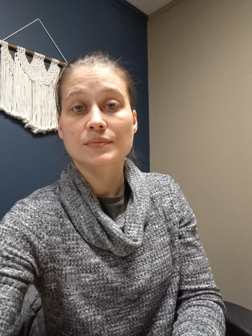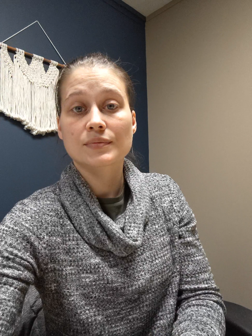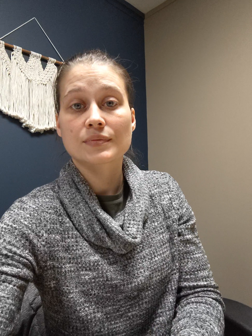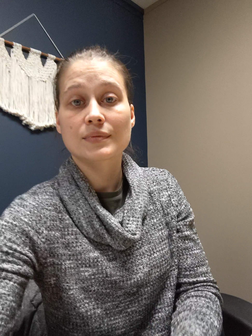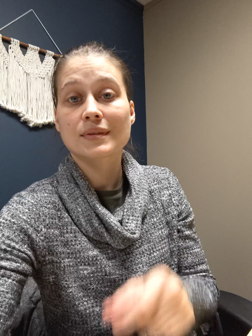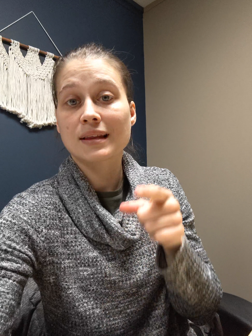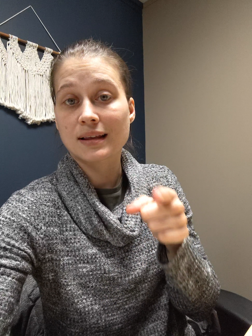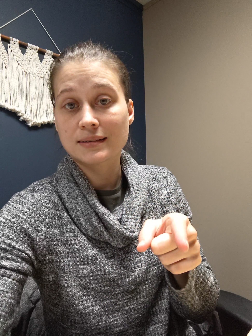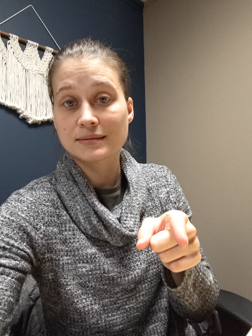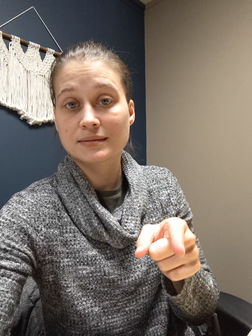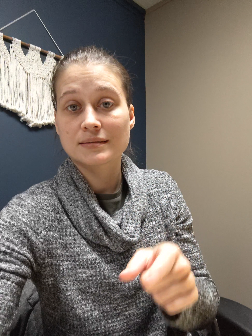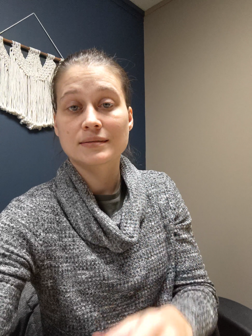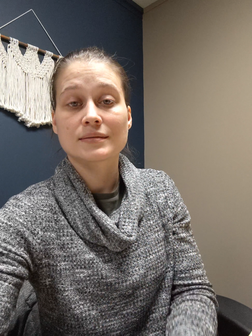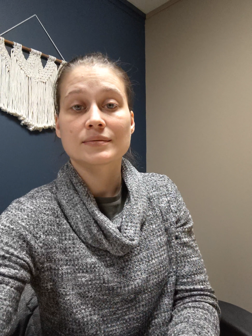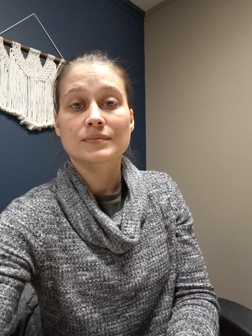he/she/it